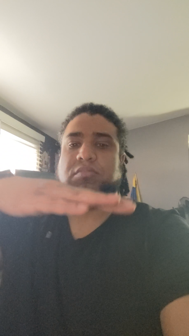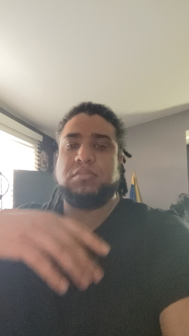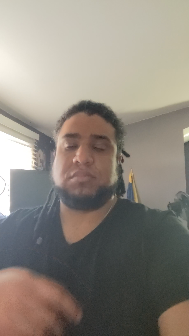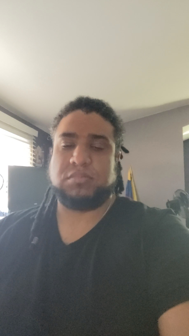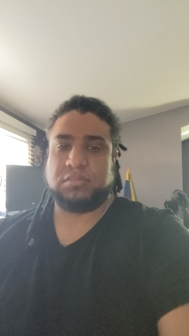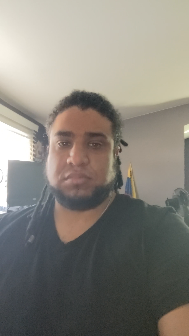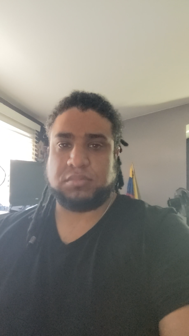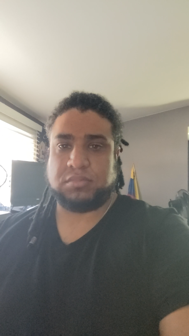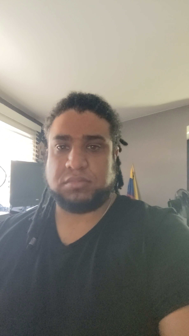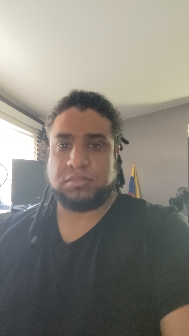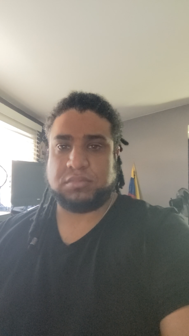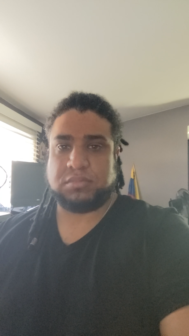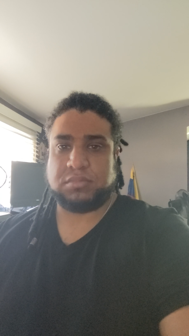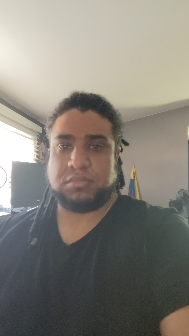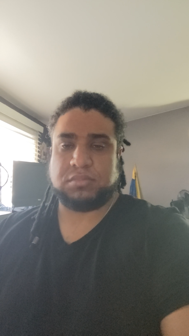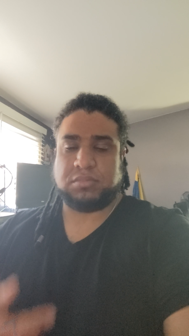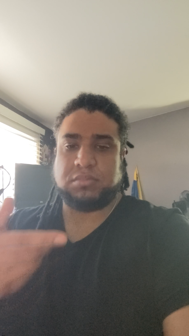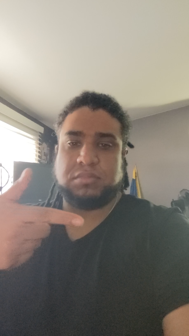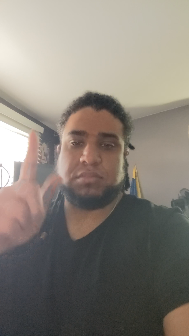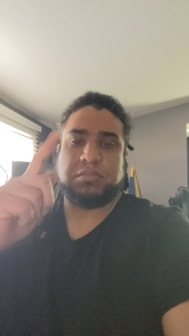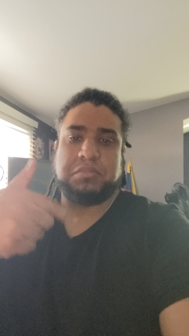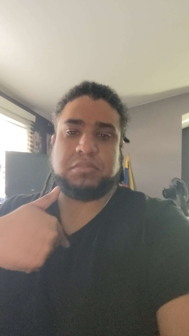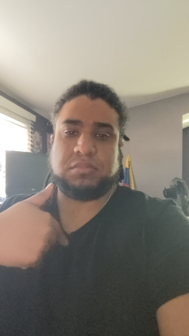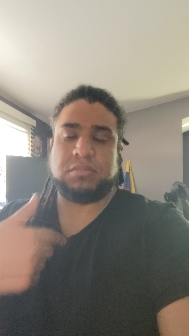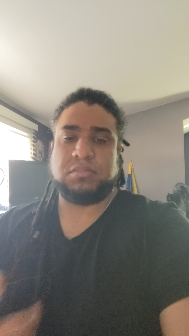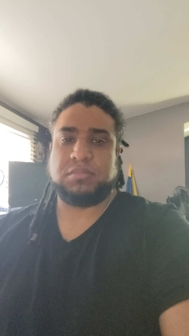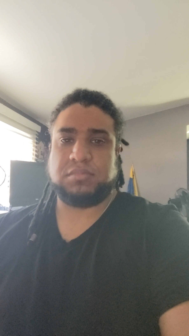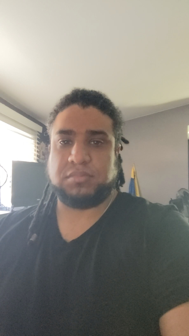let me